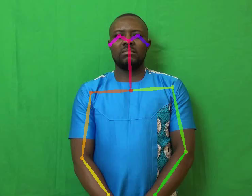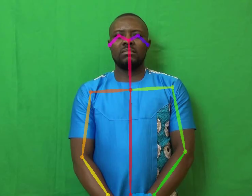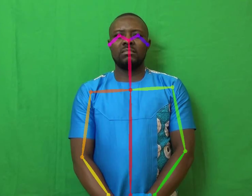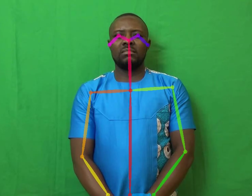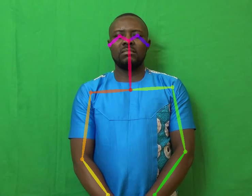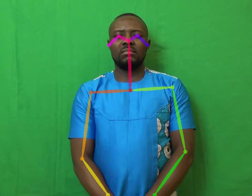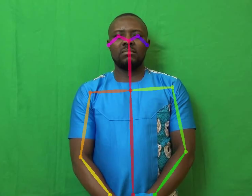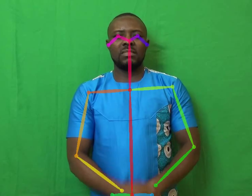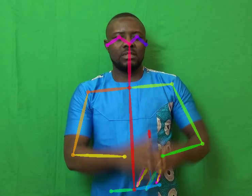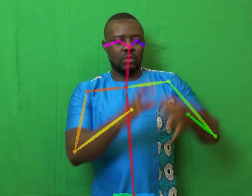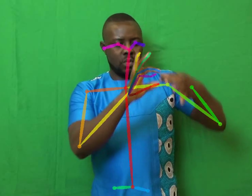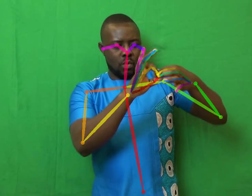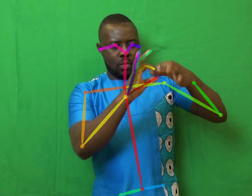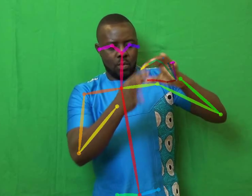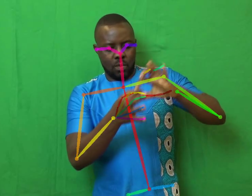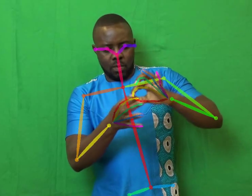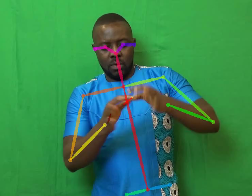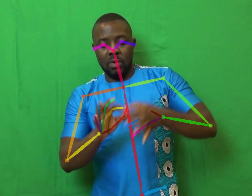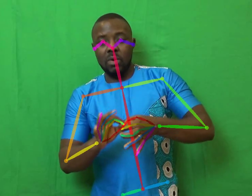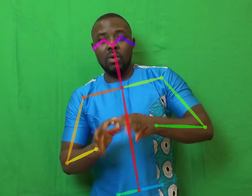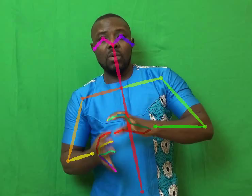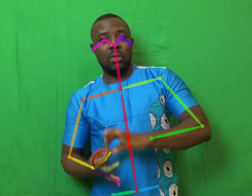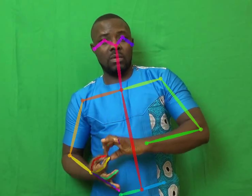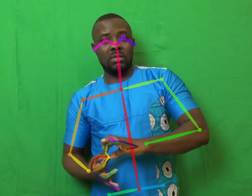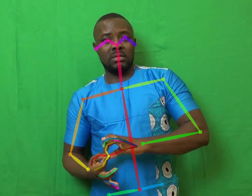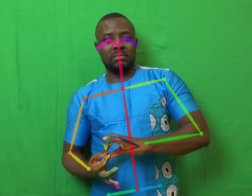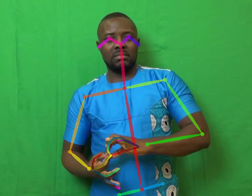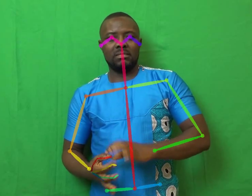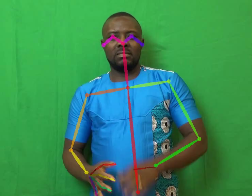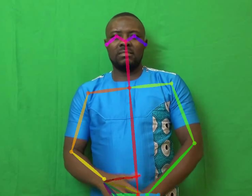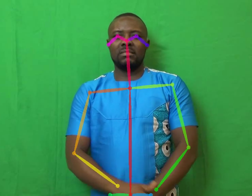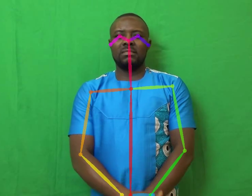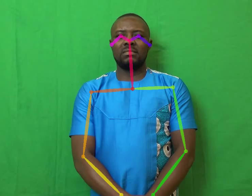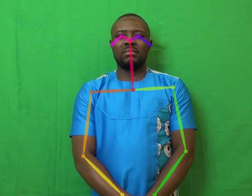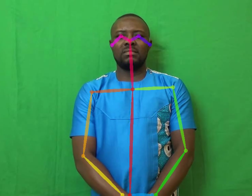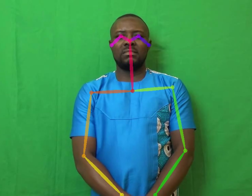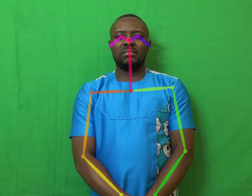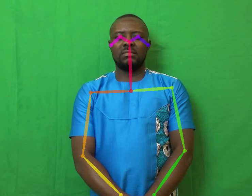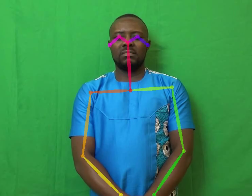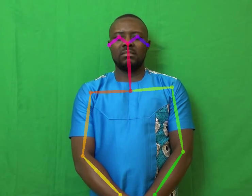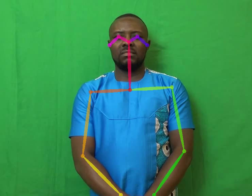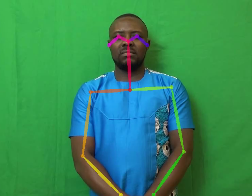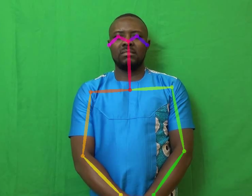Olympics